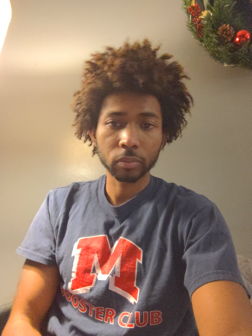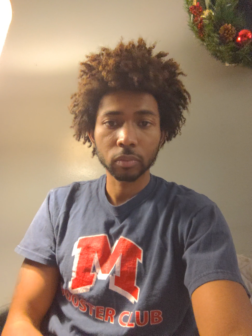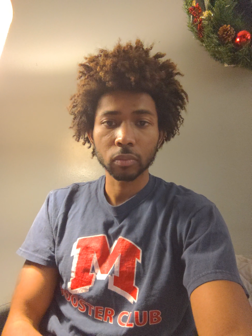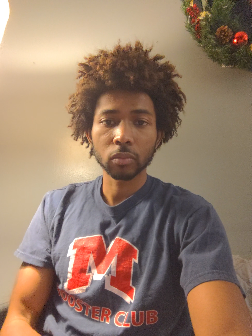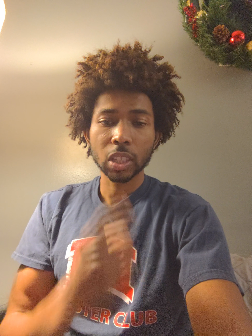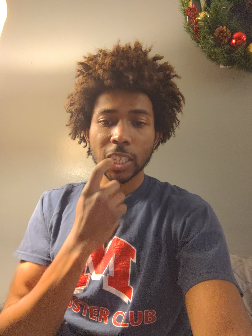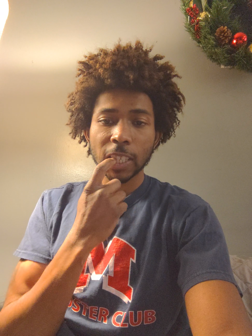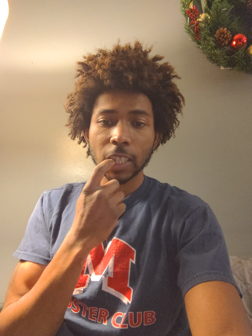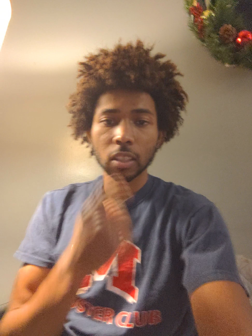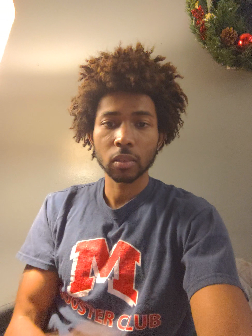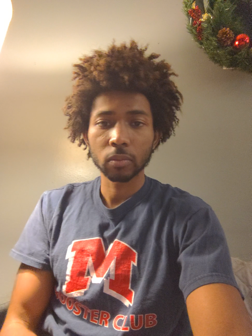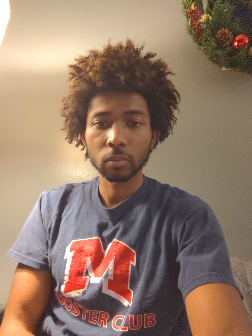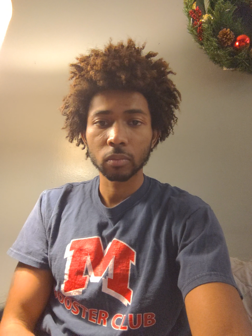tooth